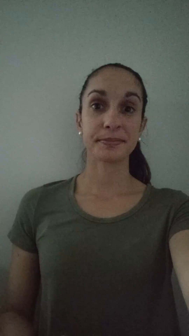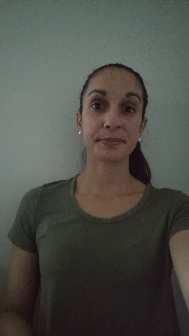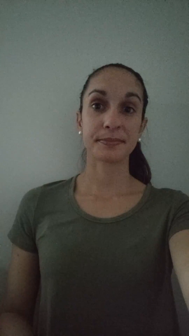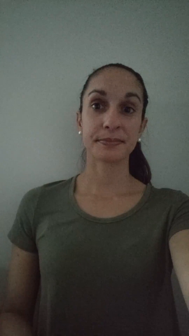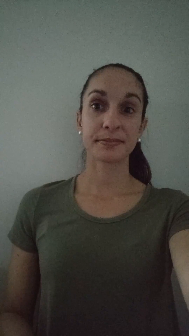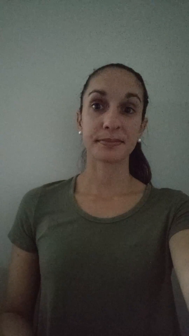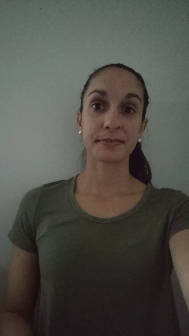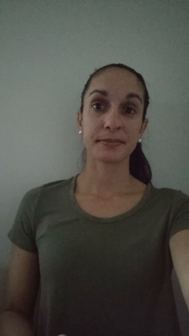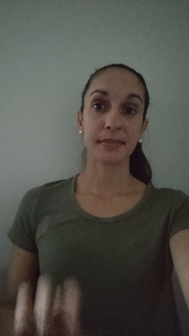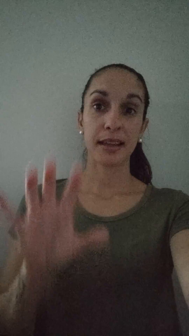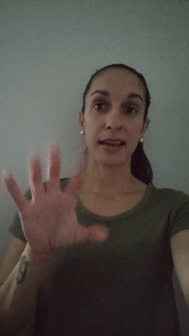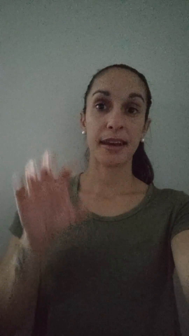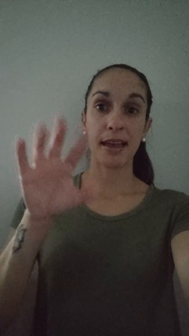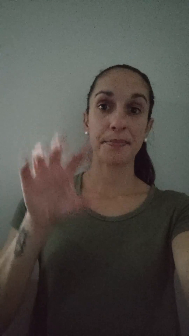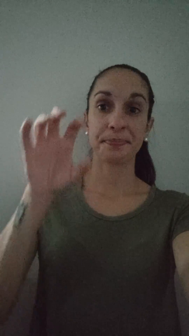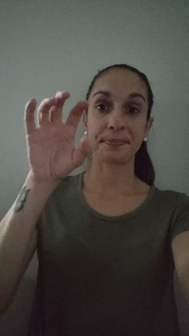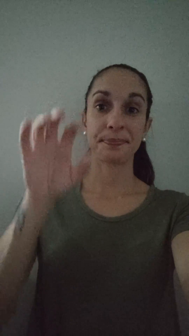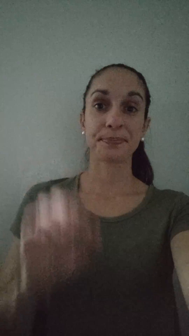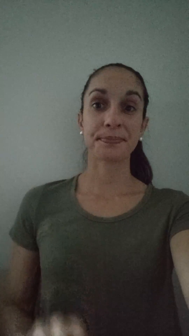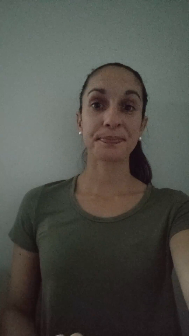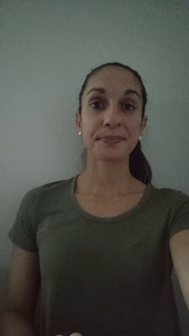climb